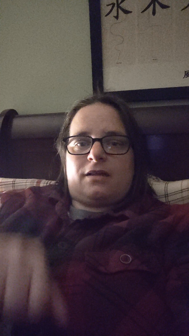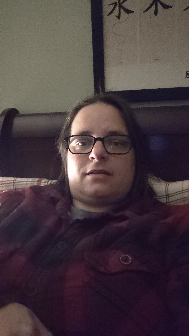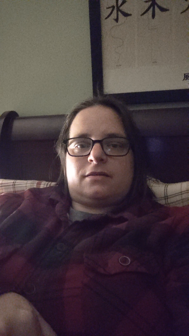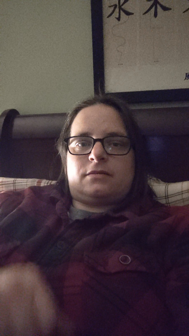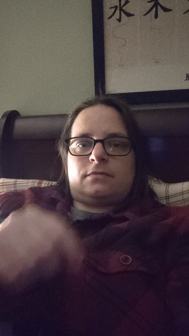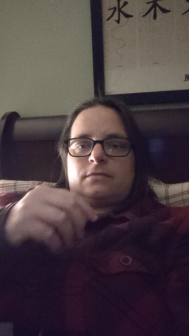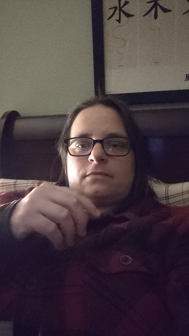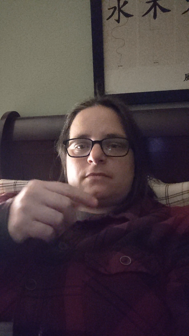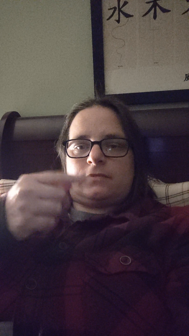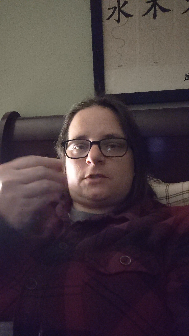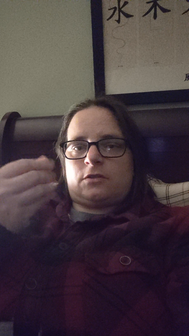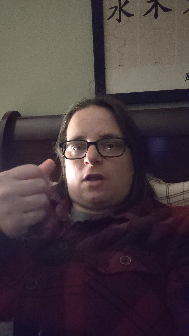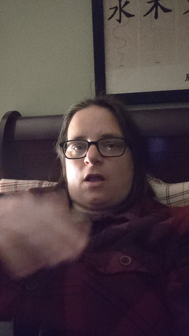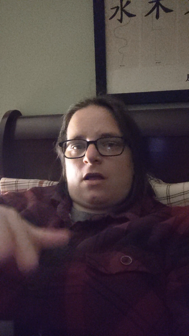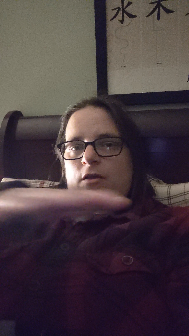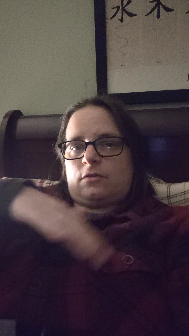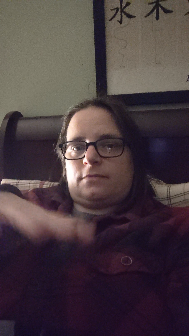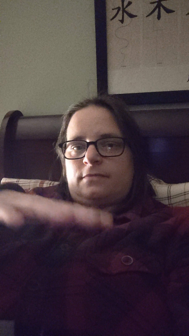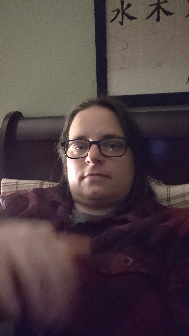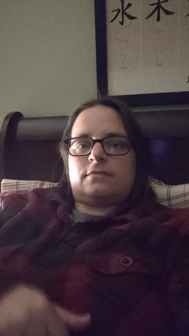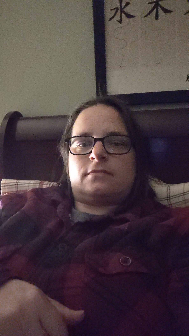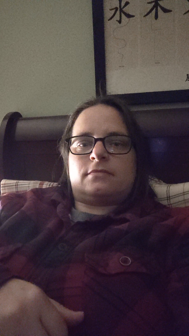garden